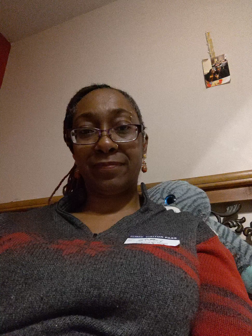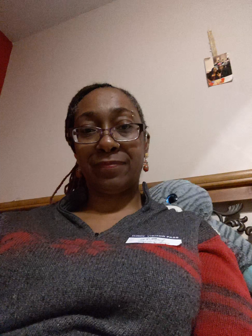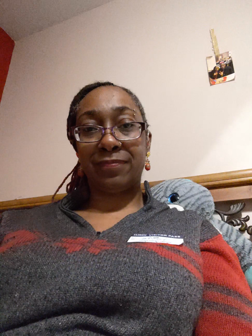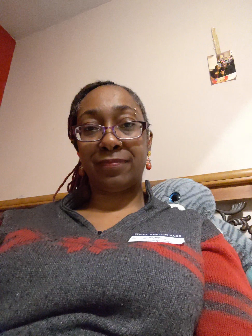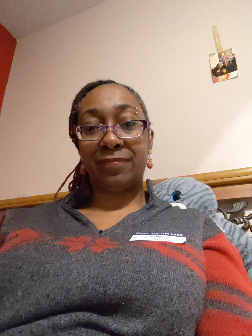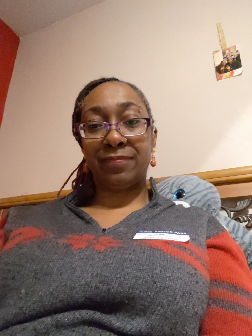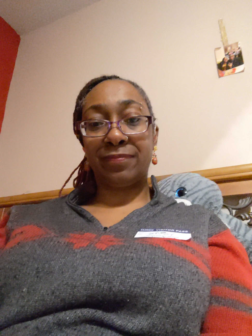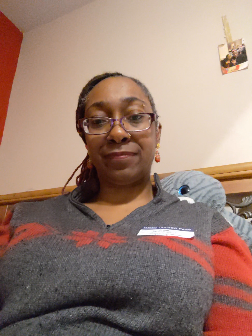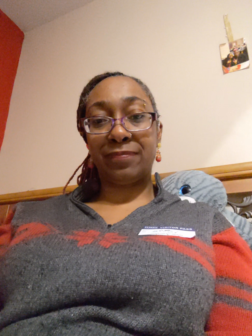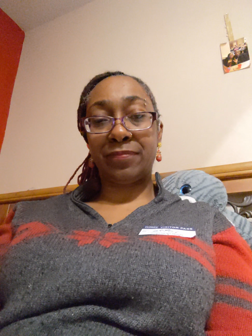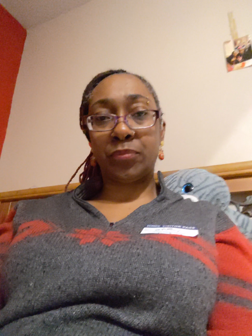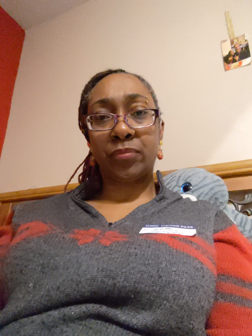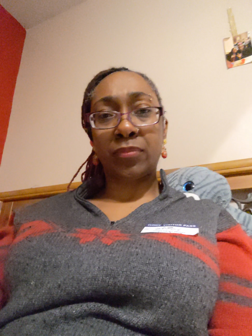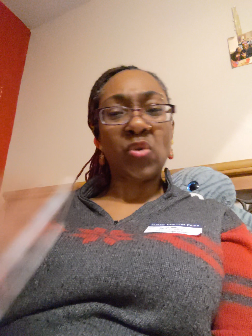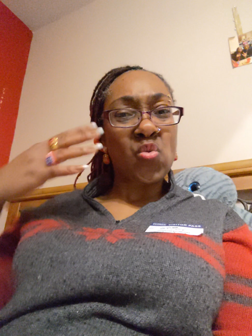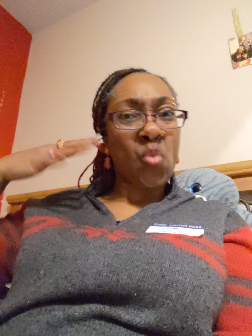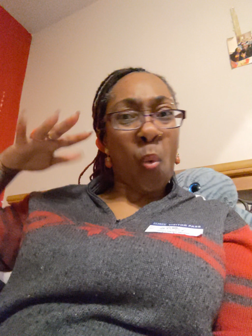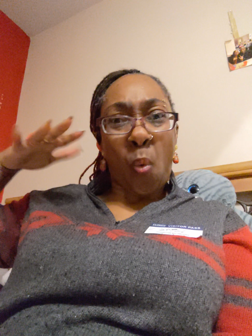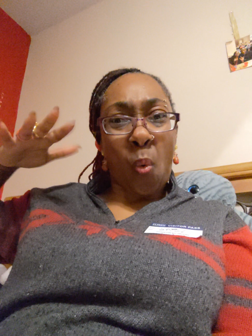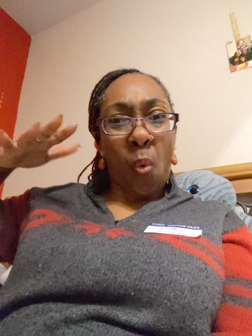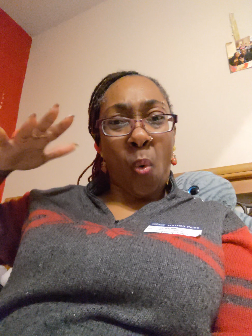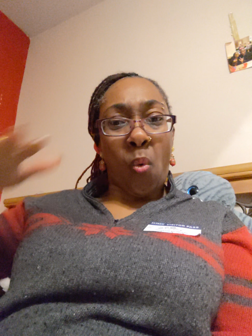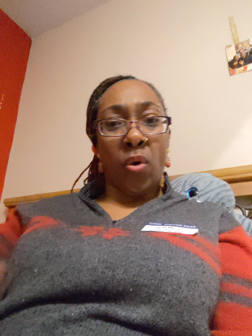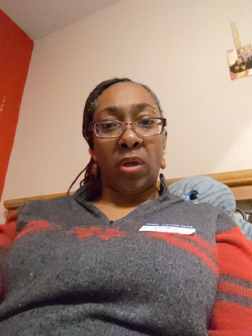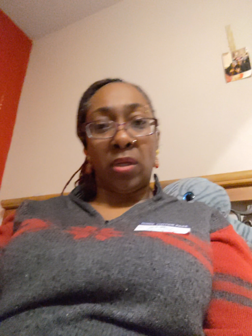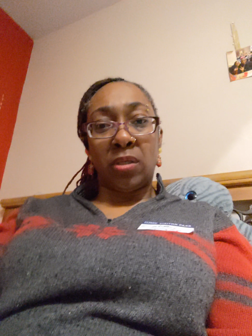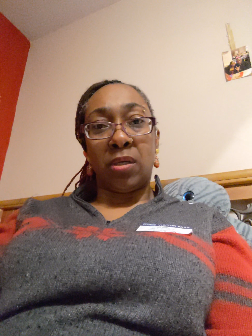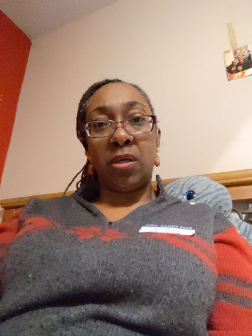noisy